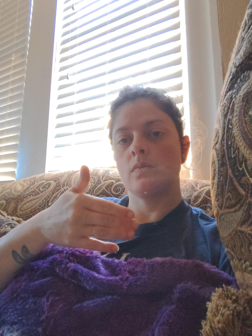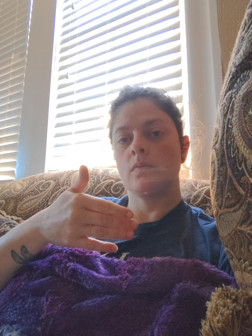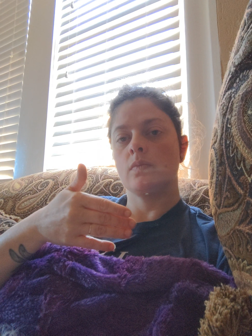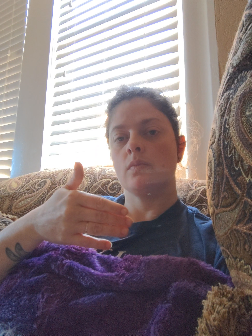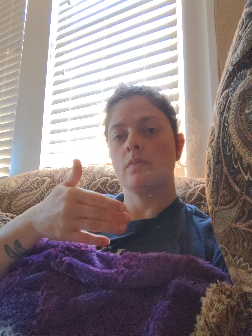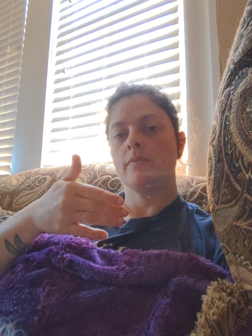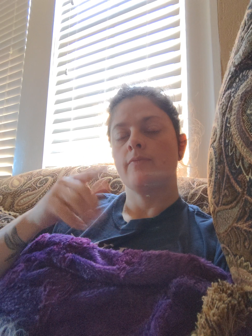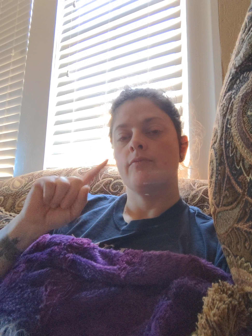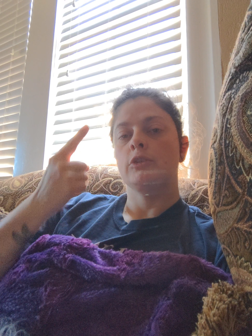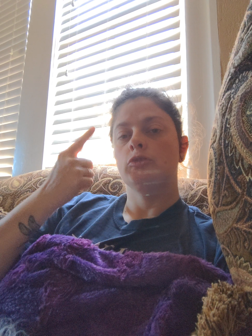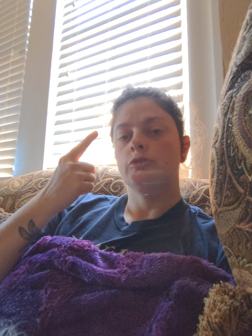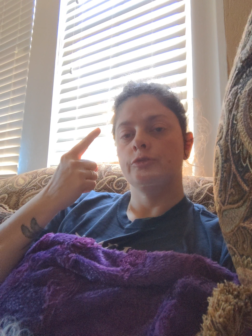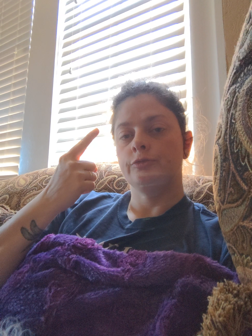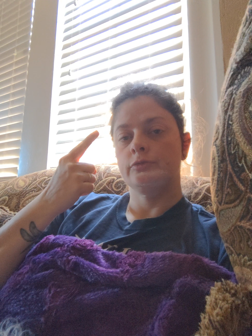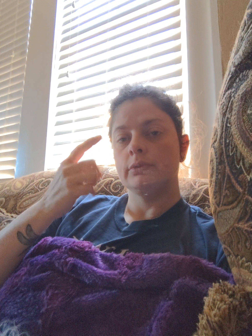first